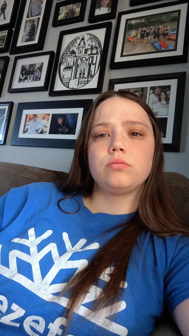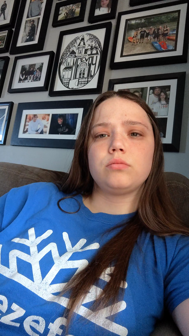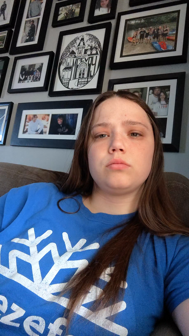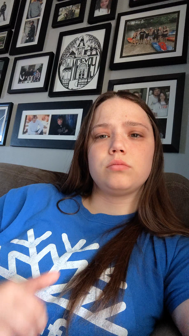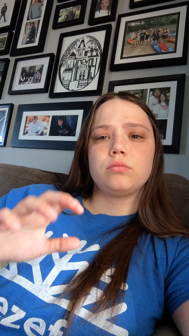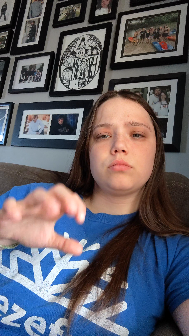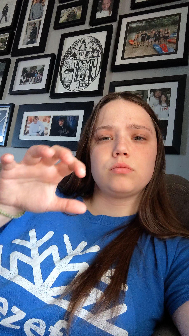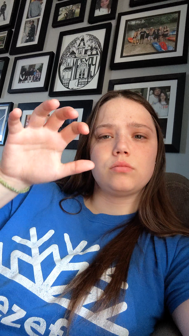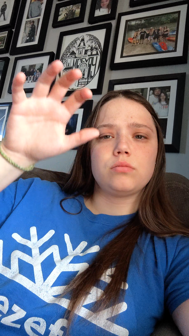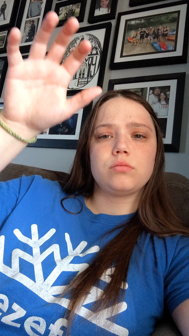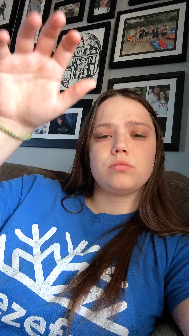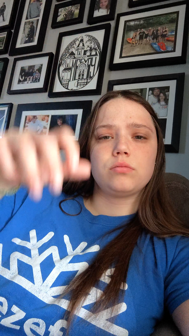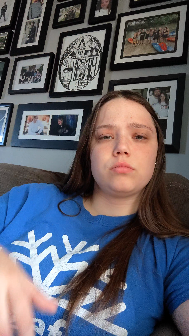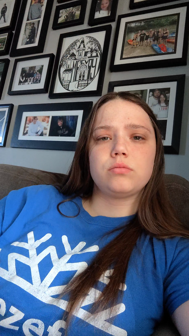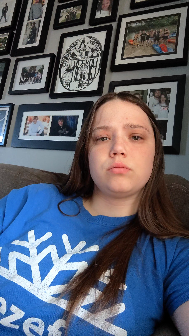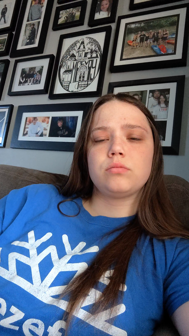climb